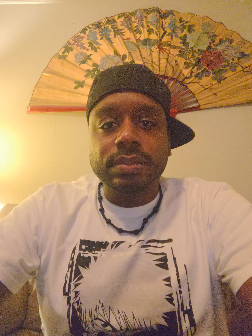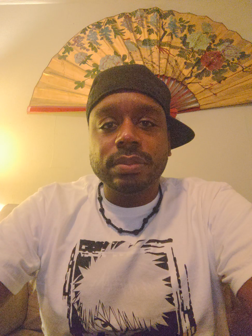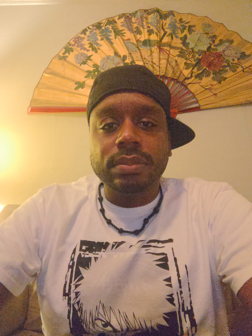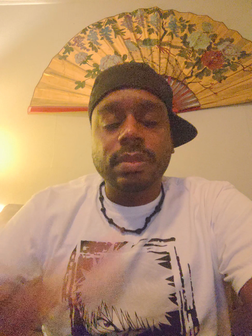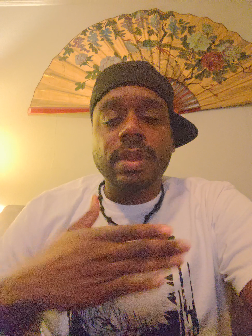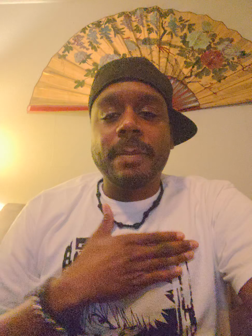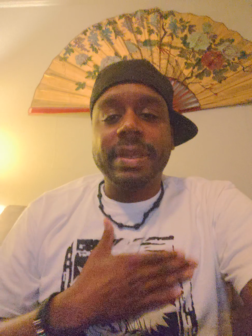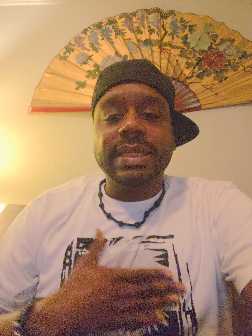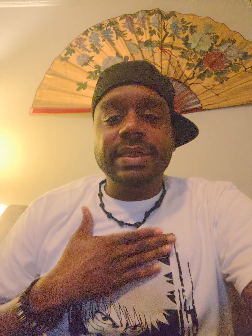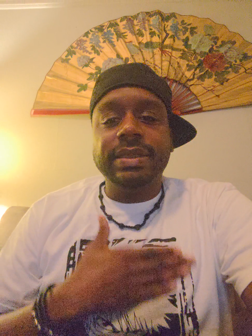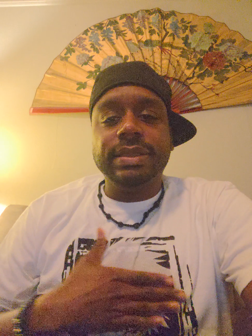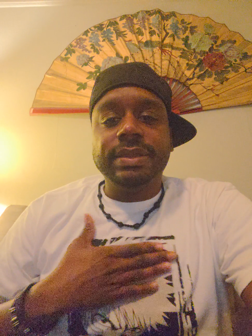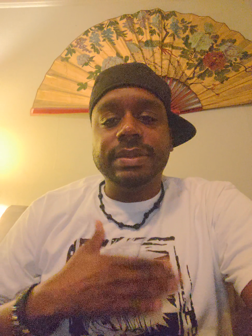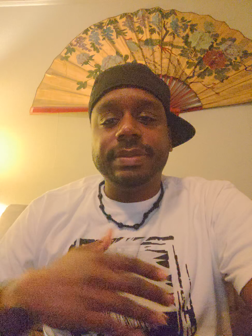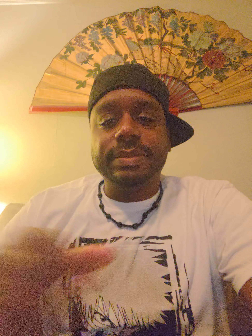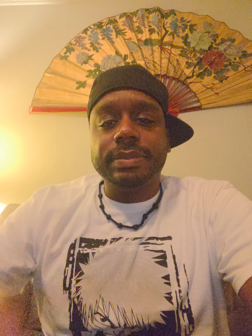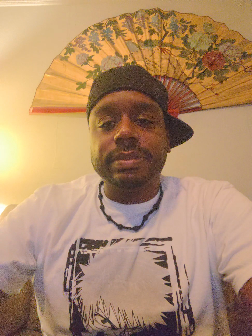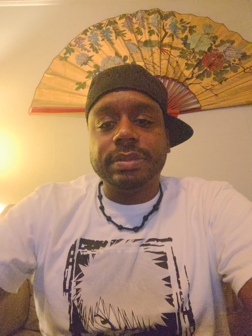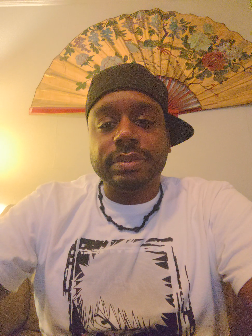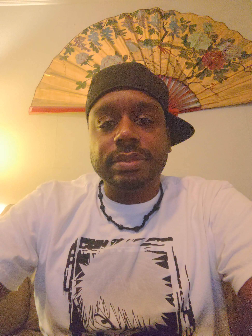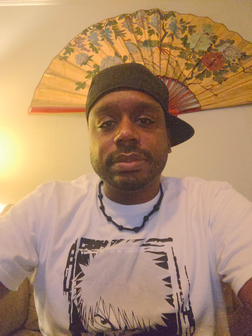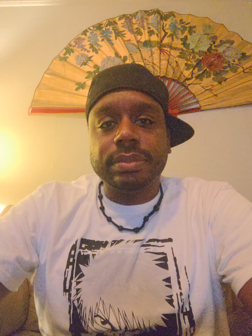please